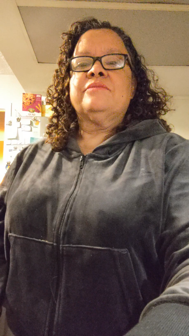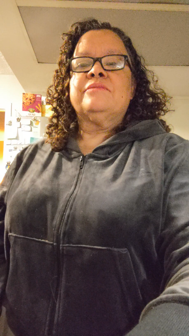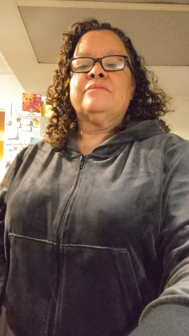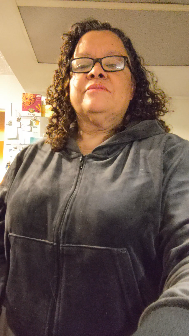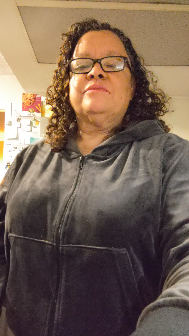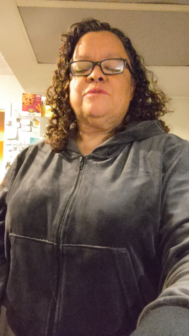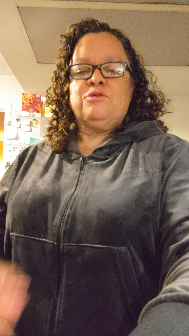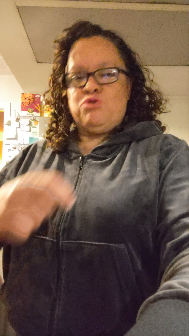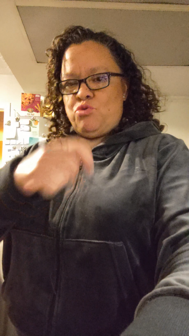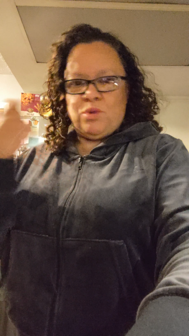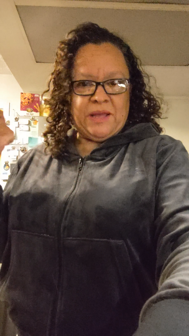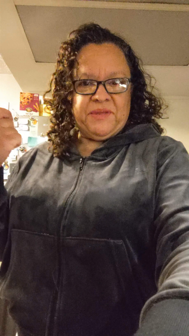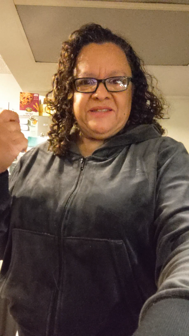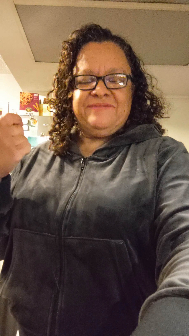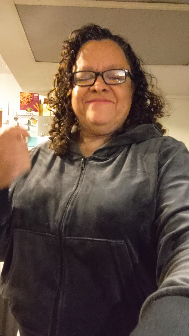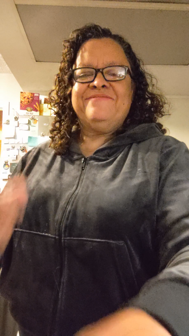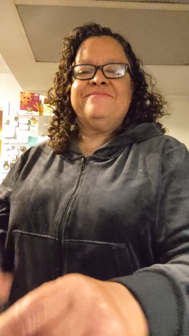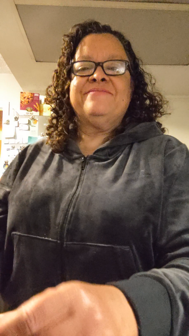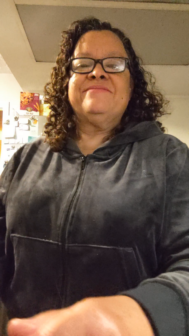rip